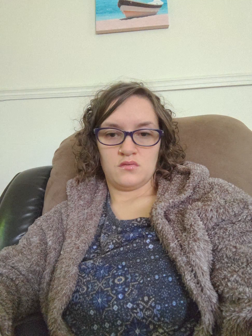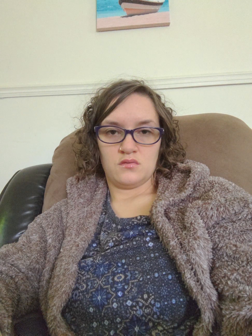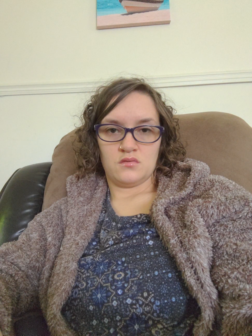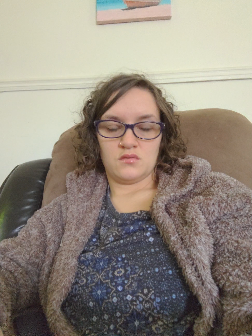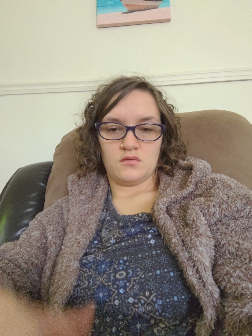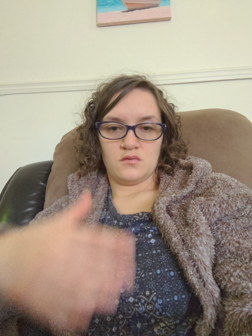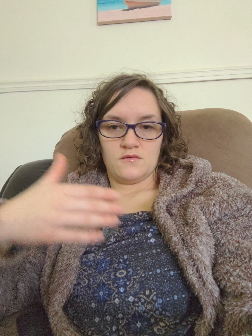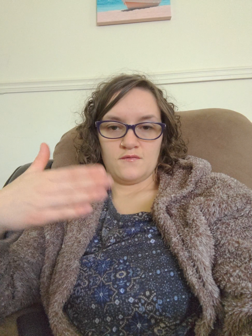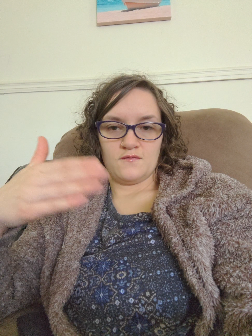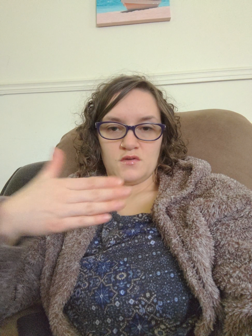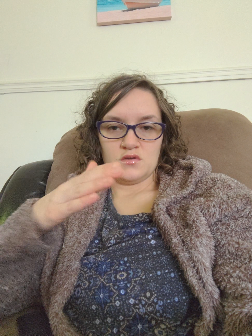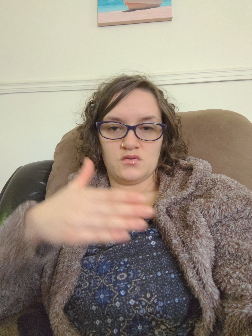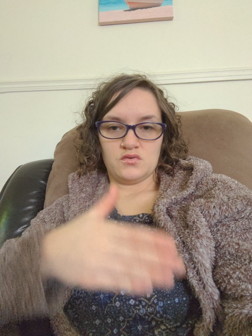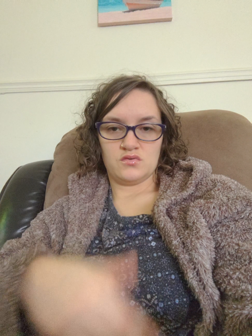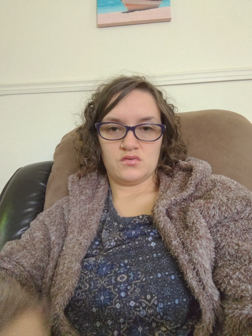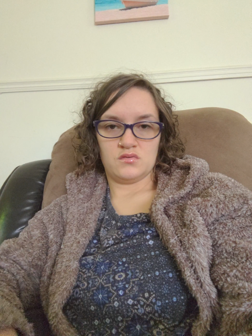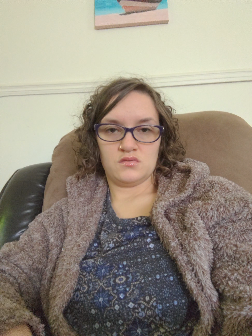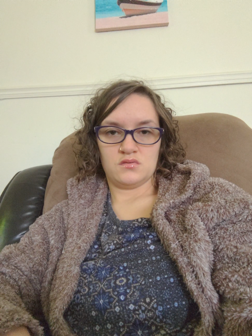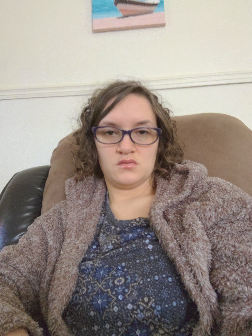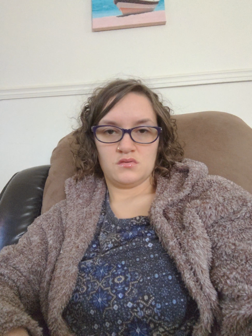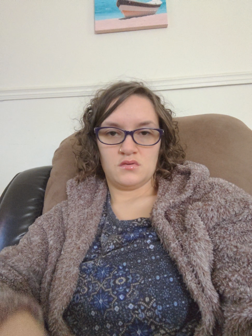fish